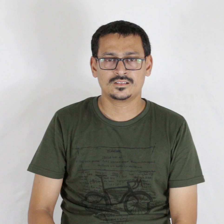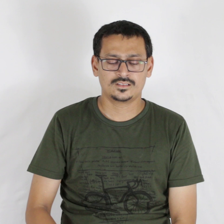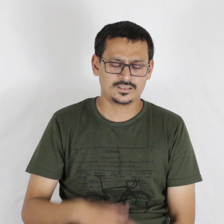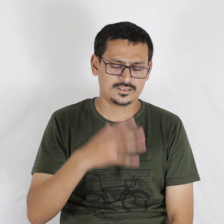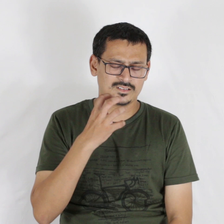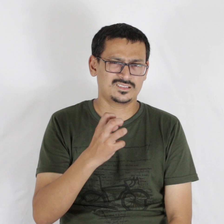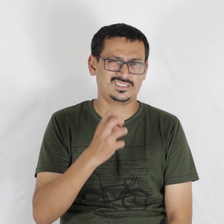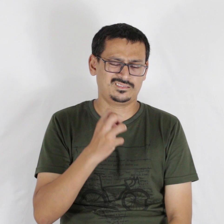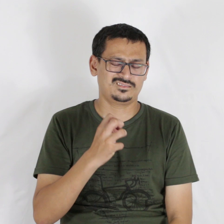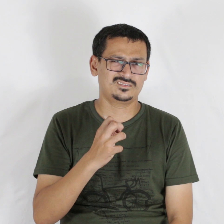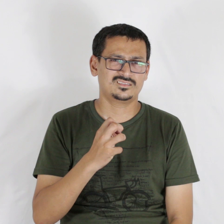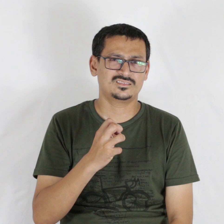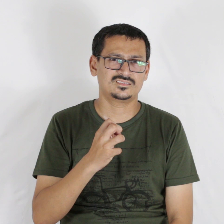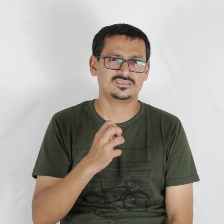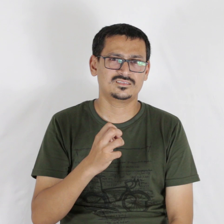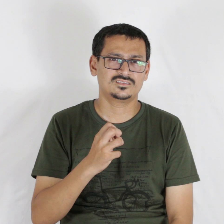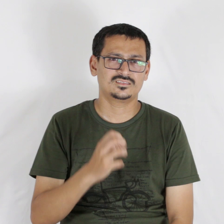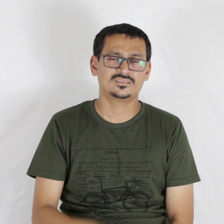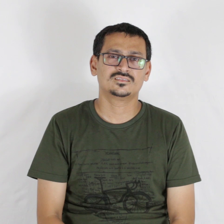stiff